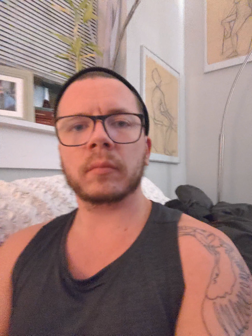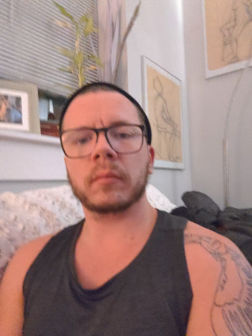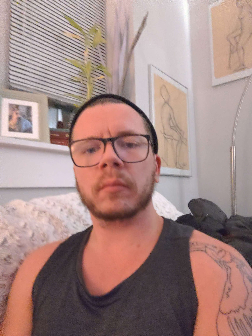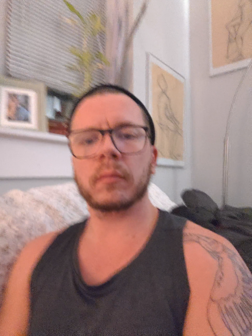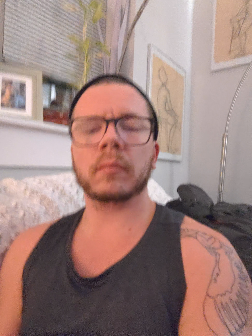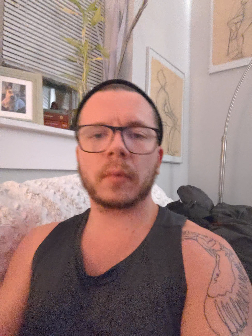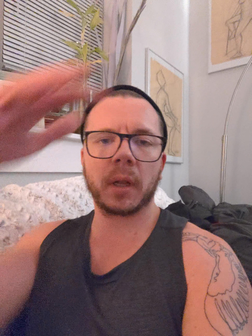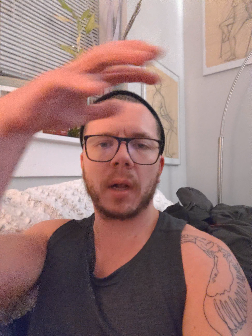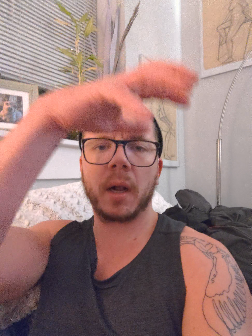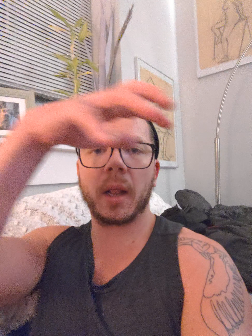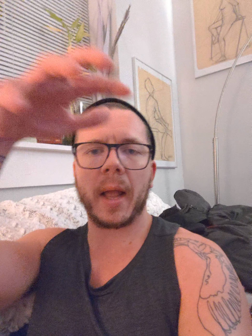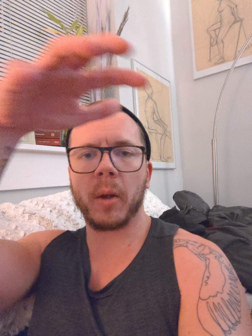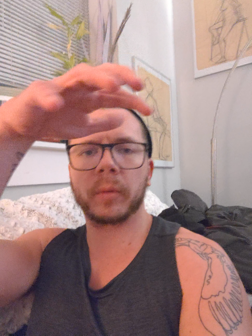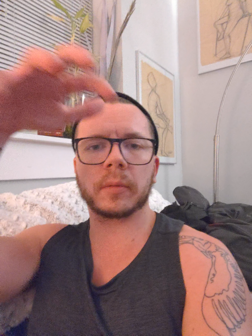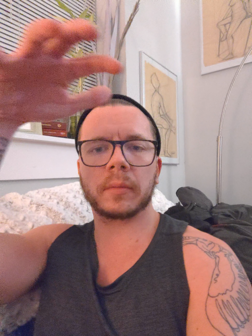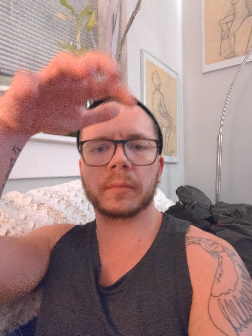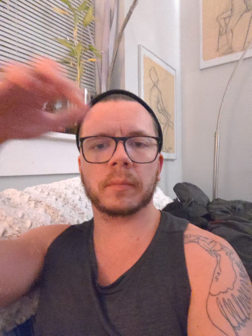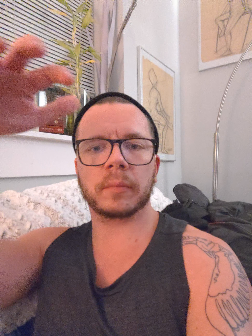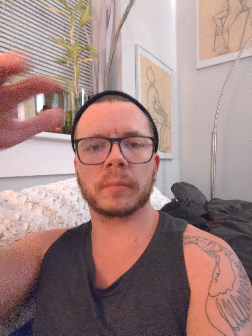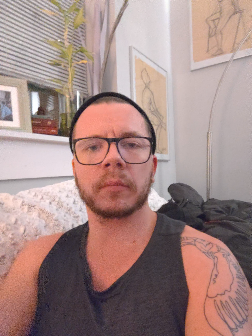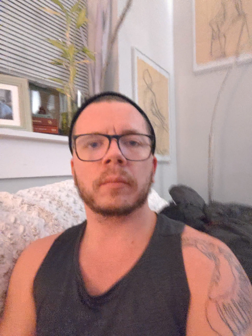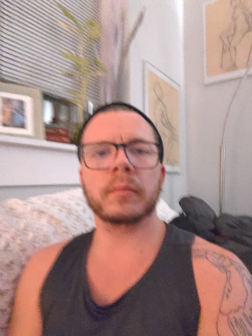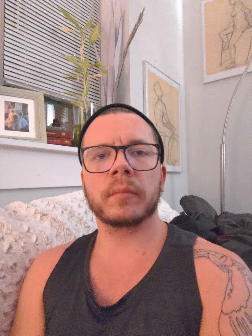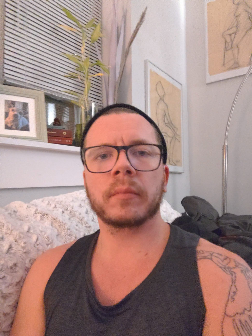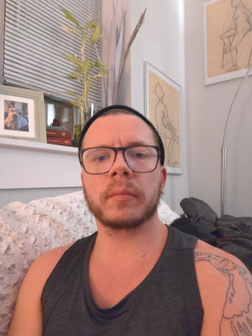cloud